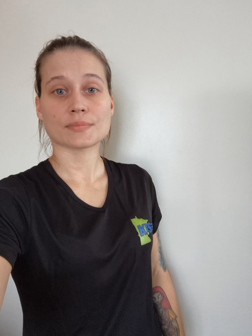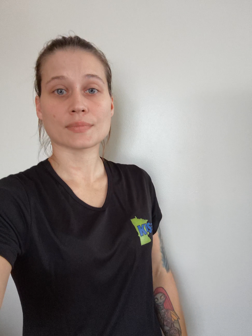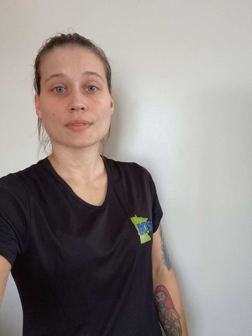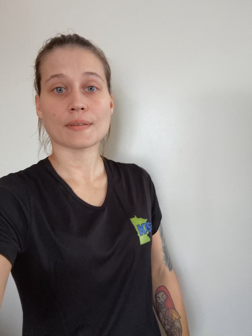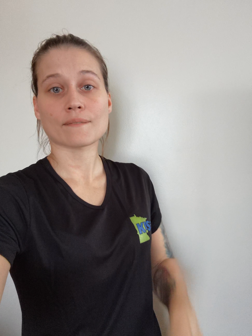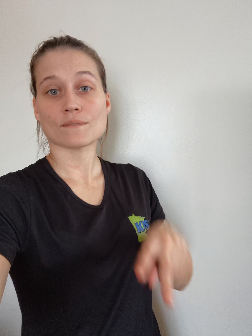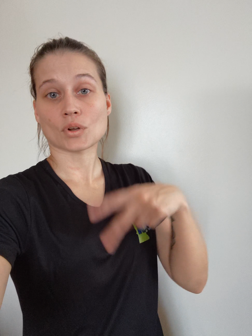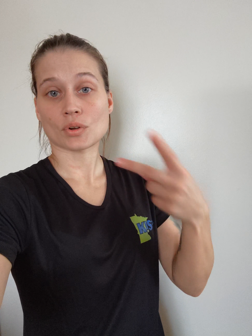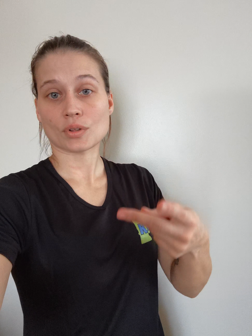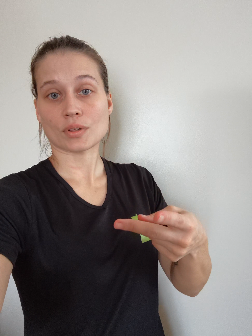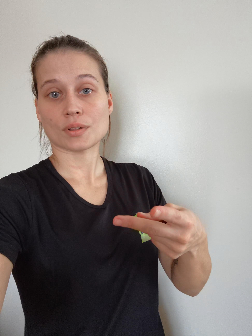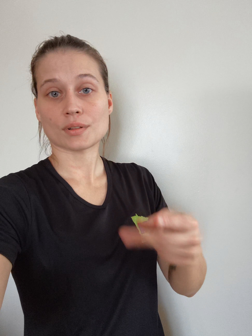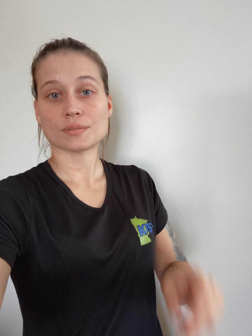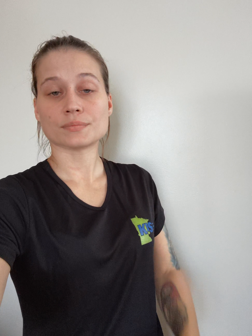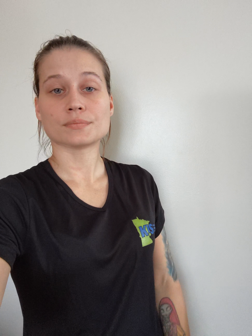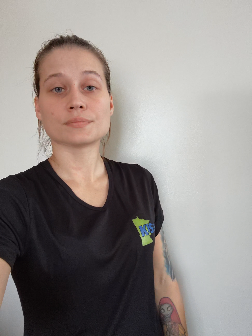fall